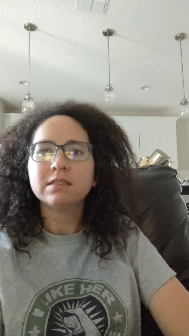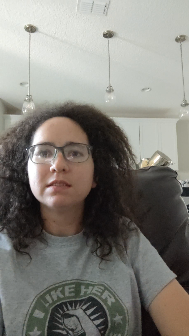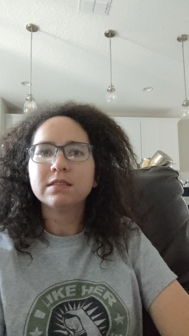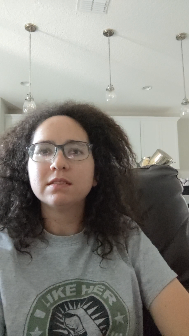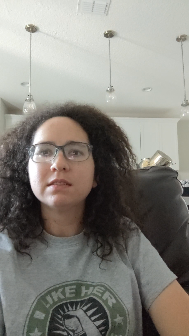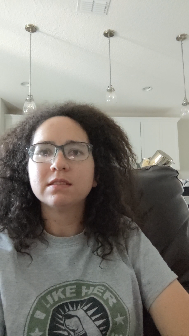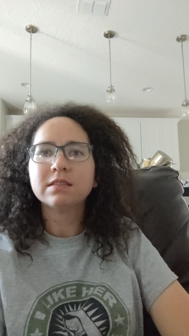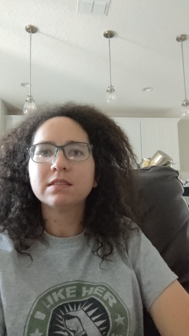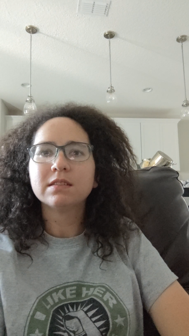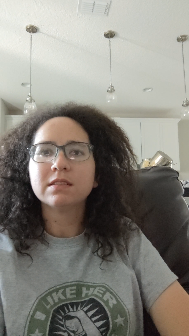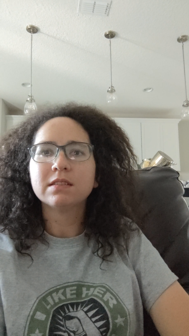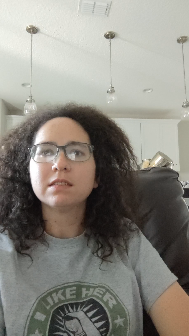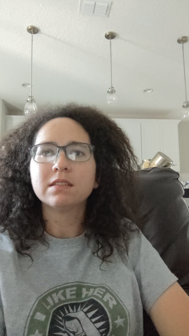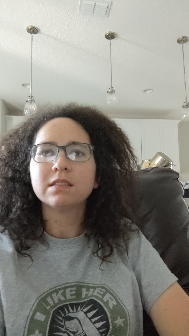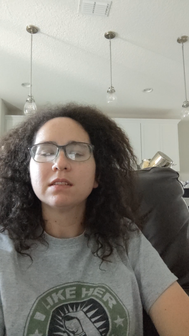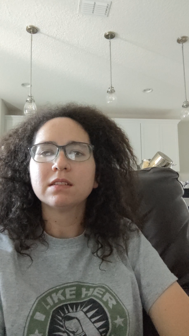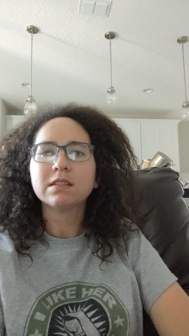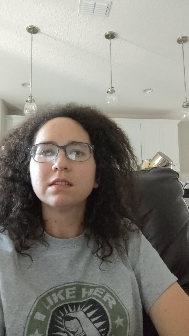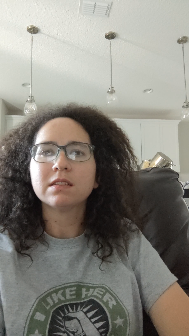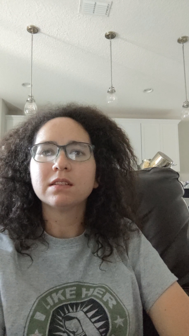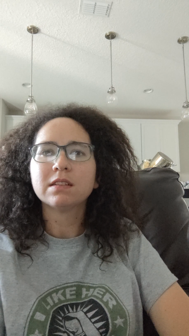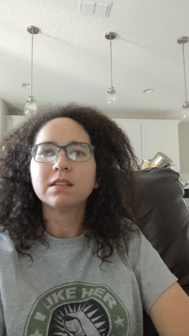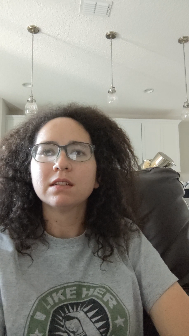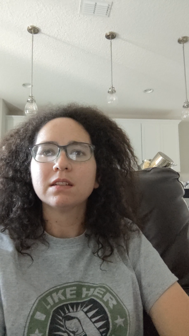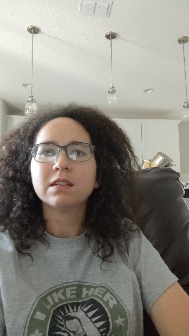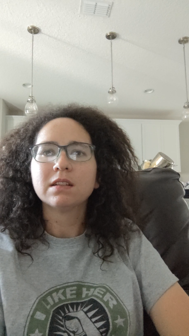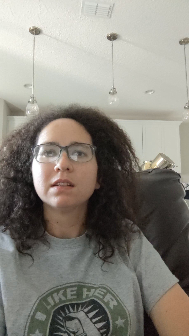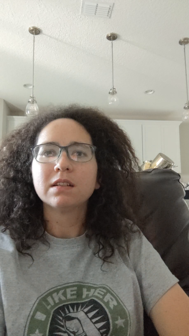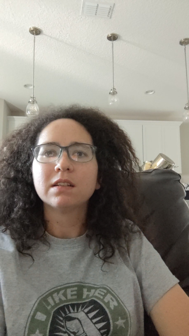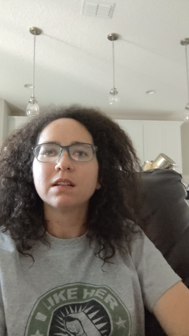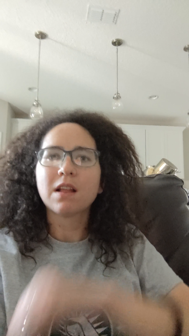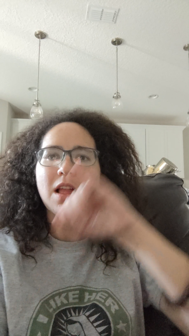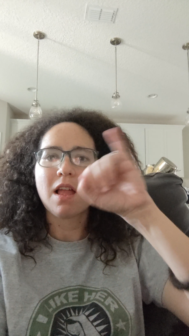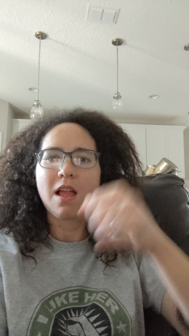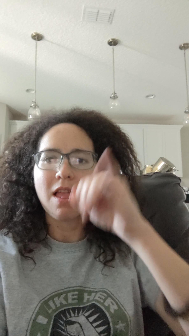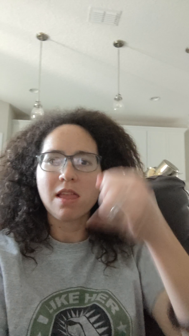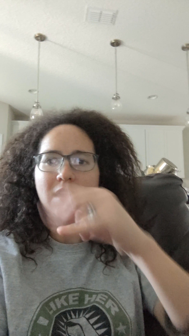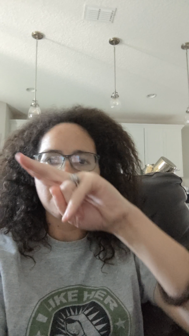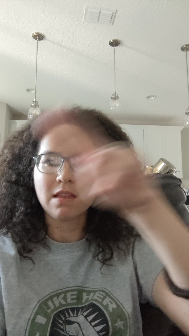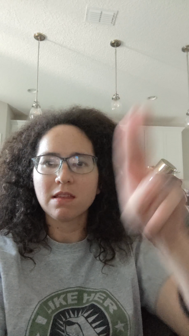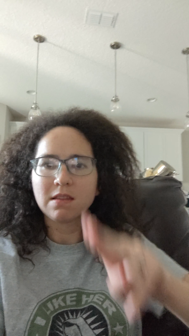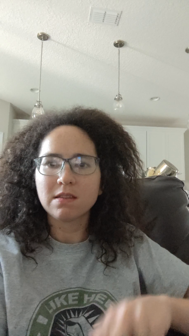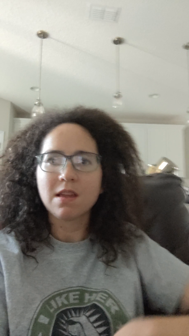jelly